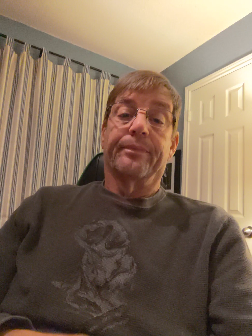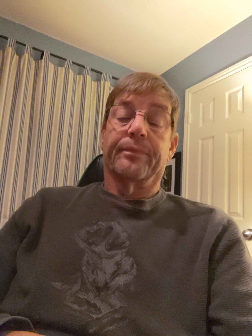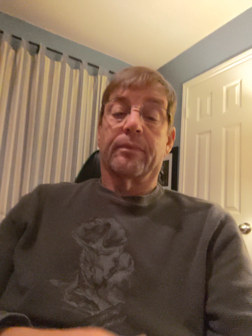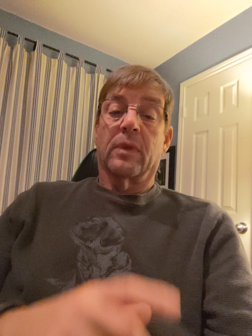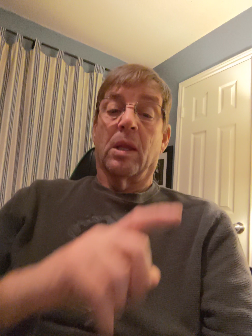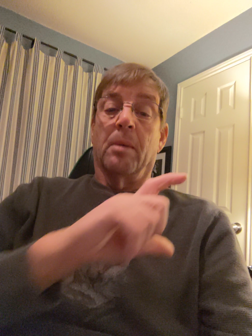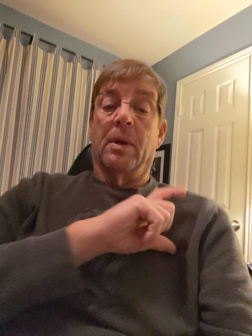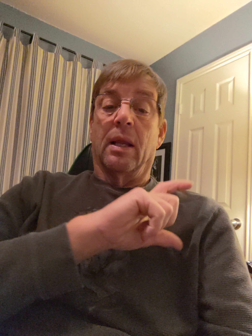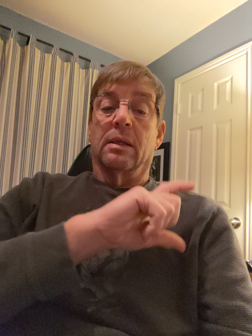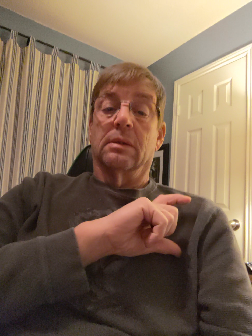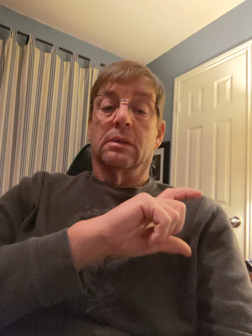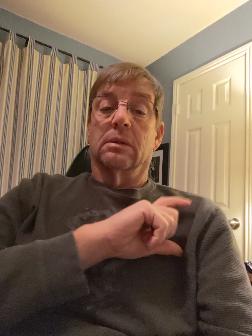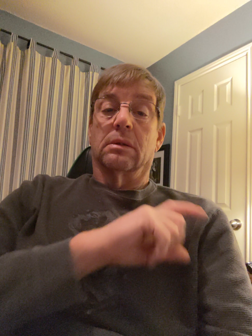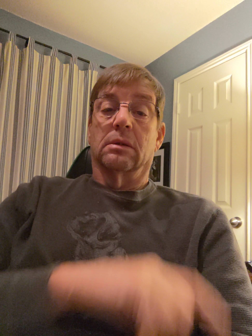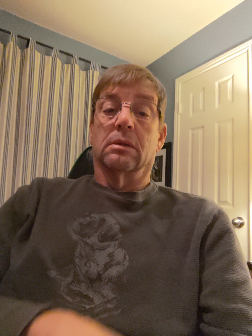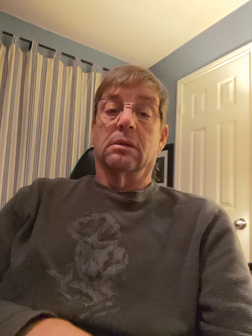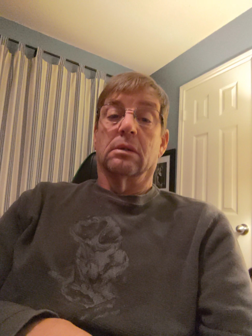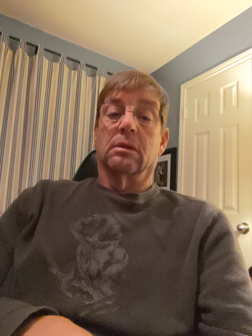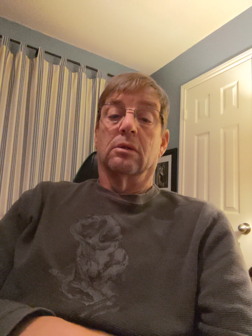police